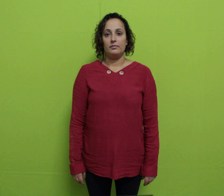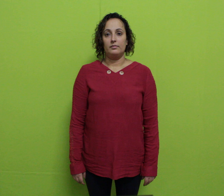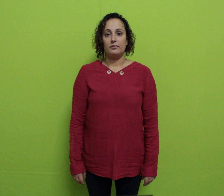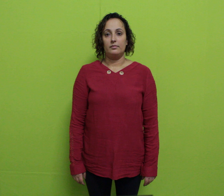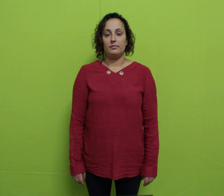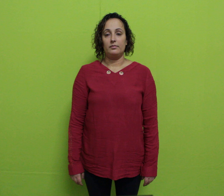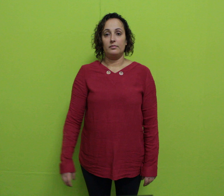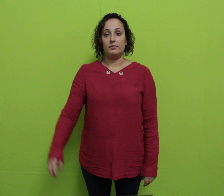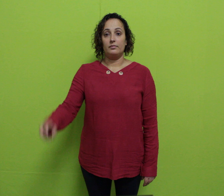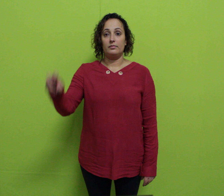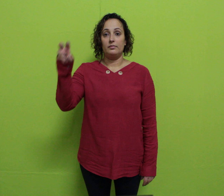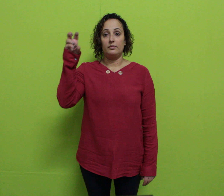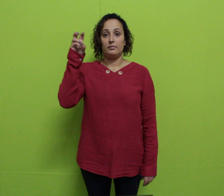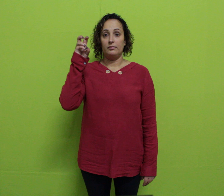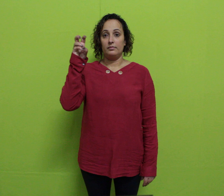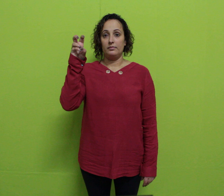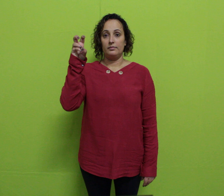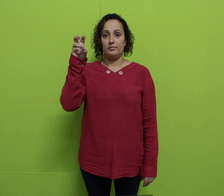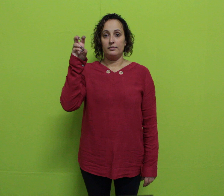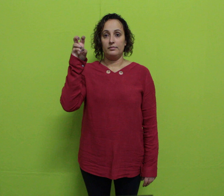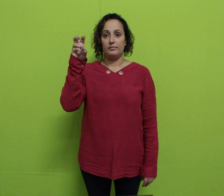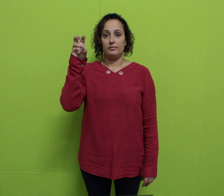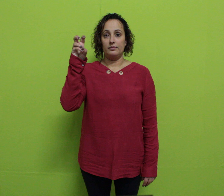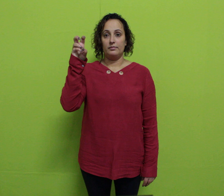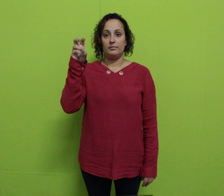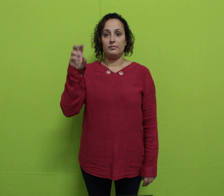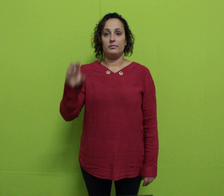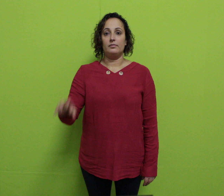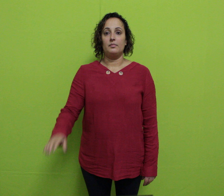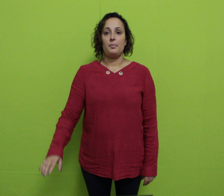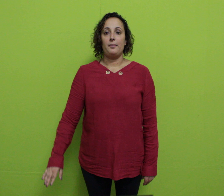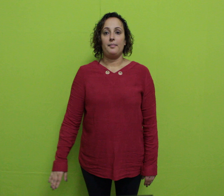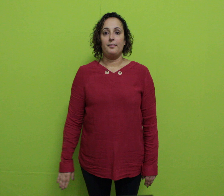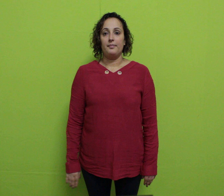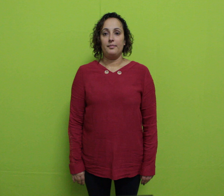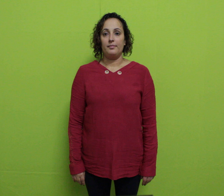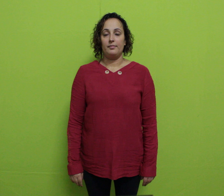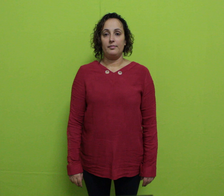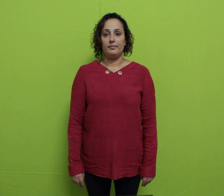cinco